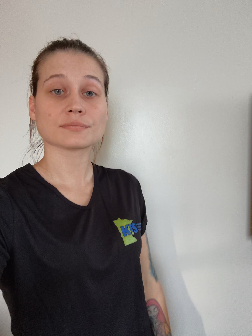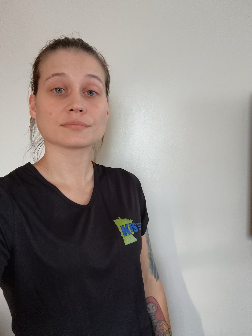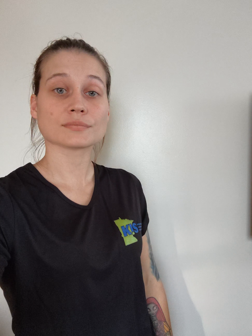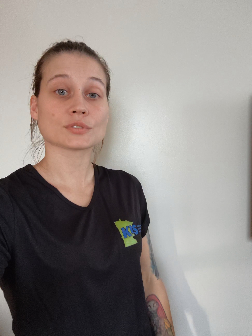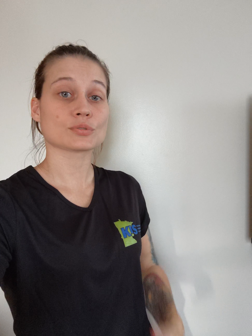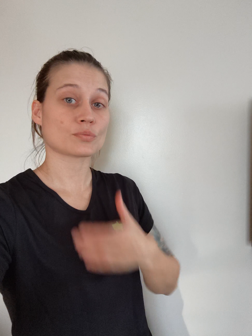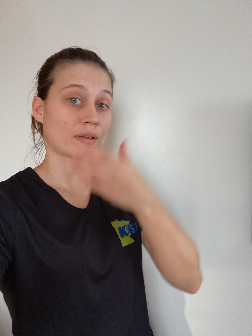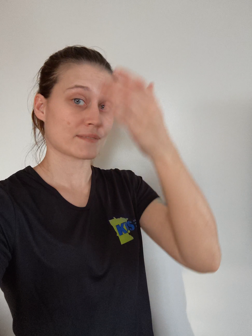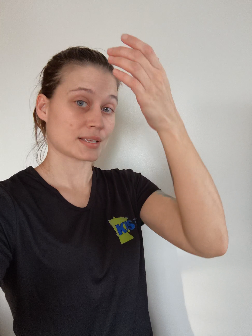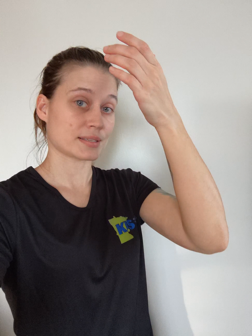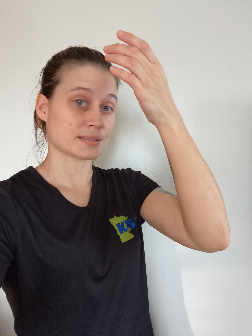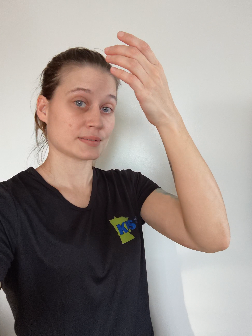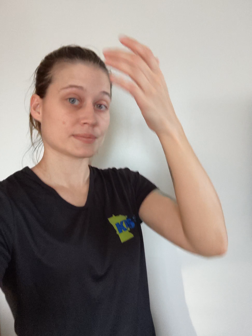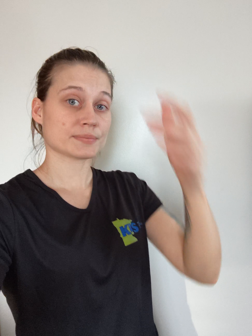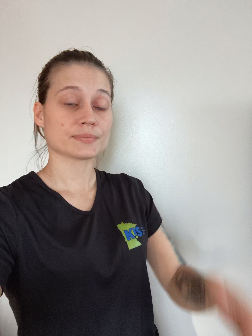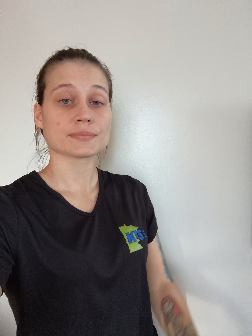giraffe